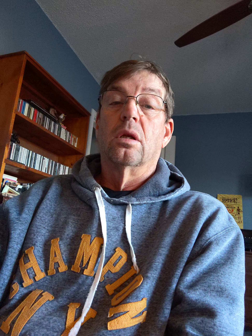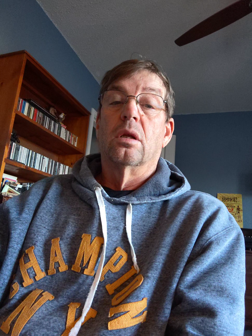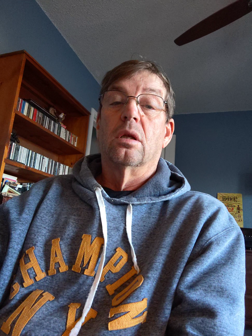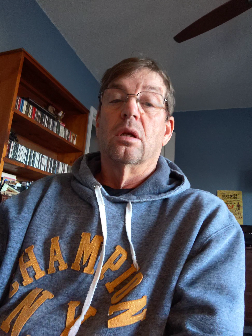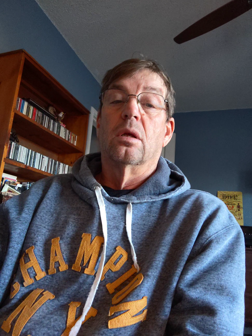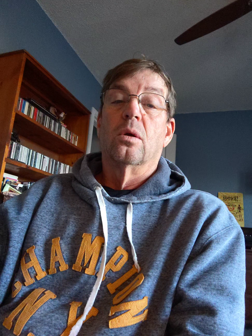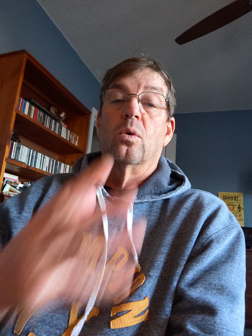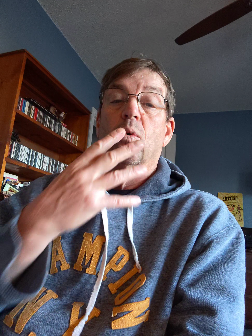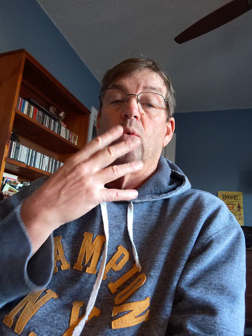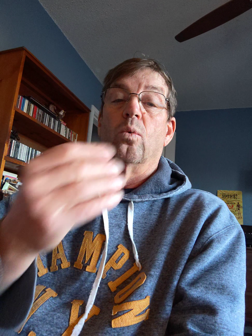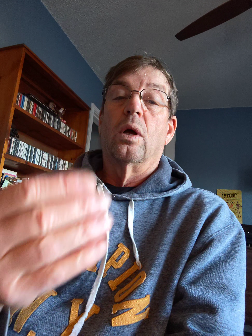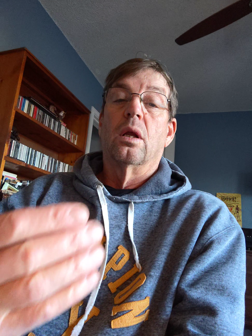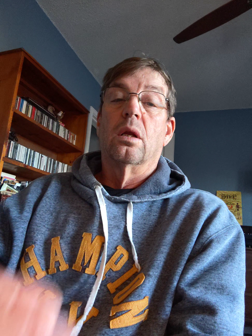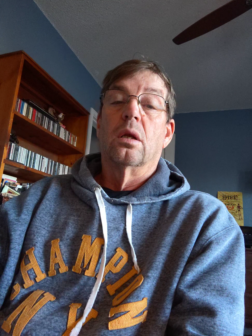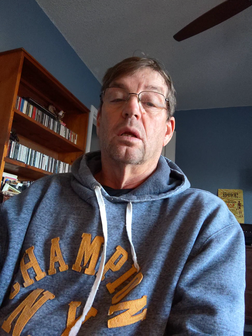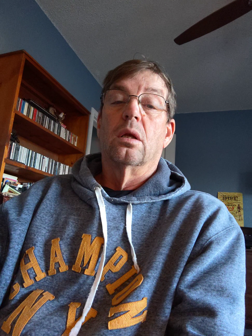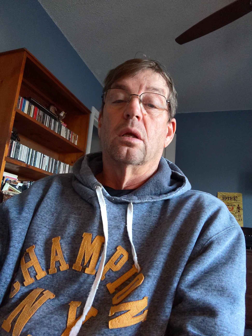wet